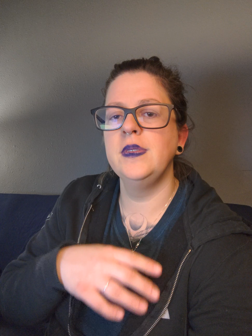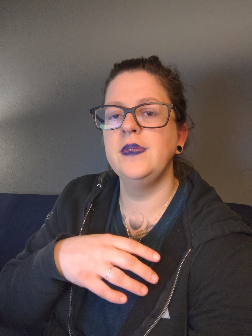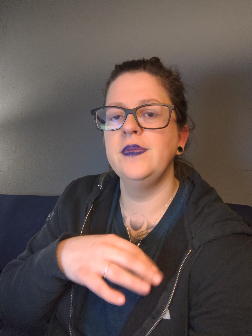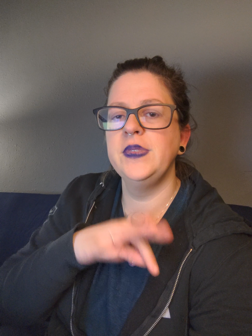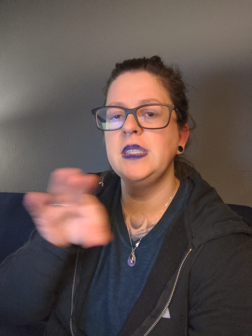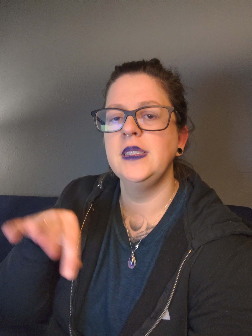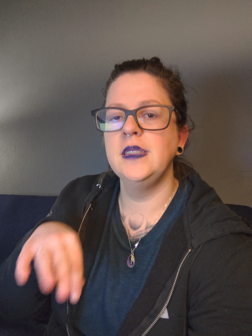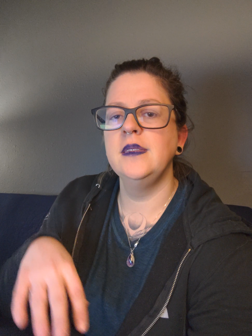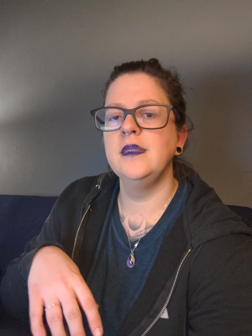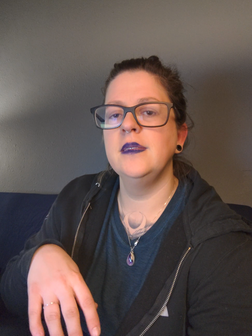feet